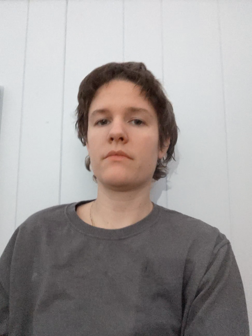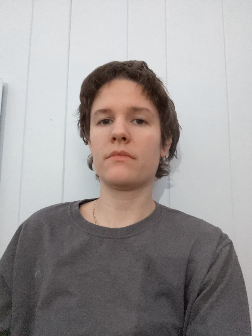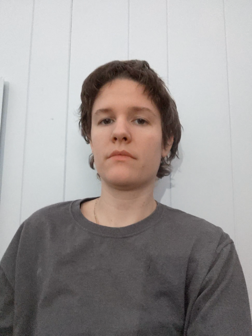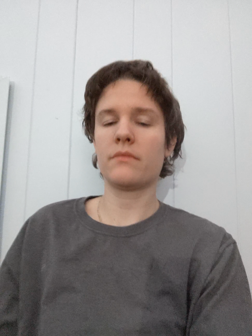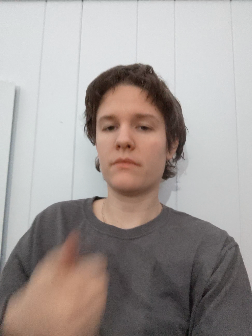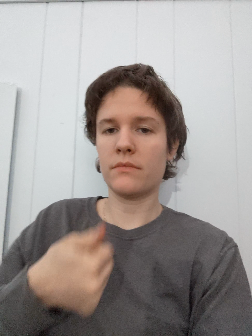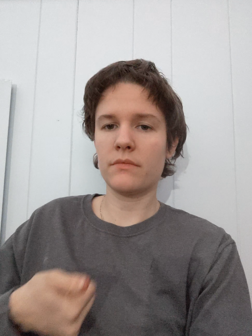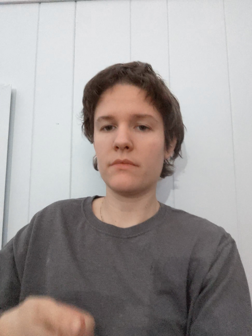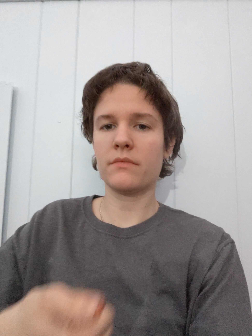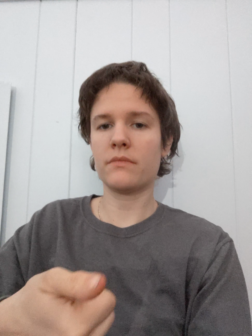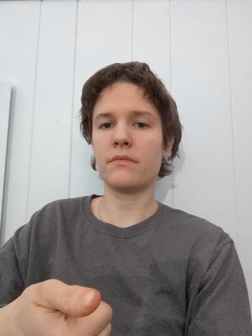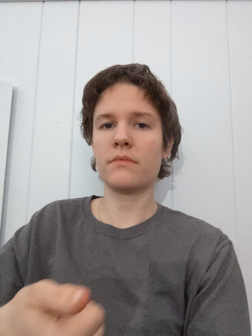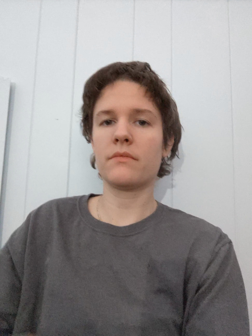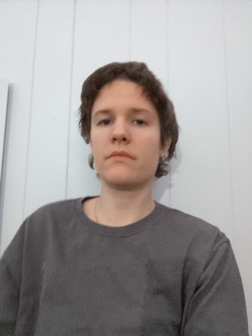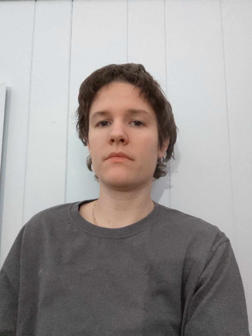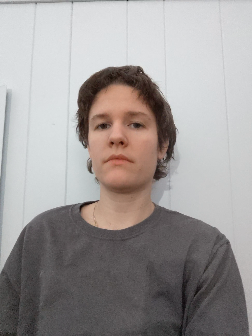hide